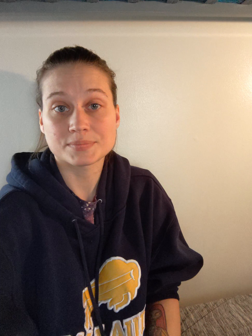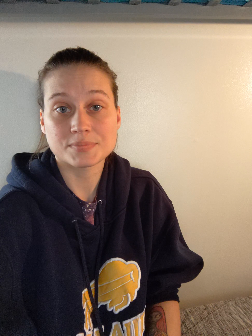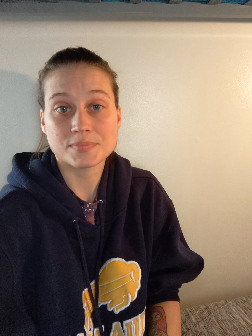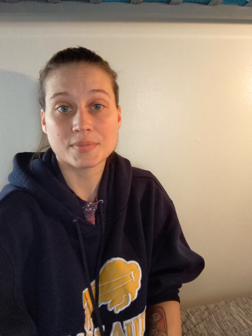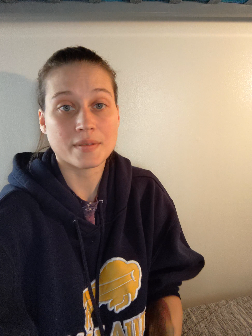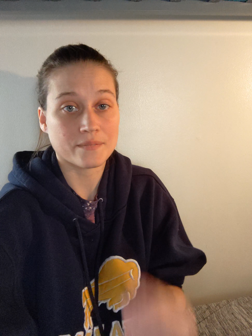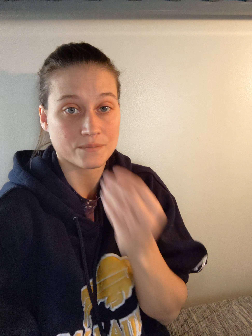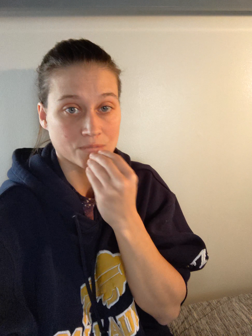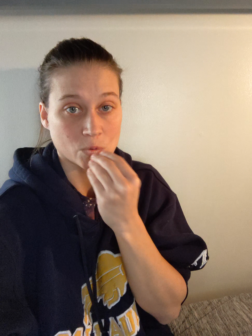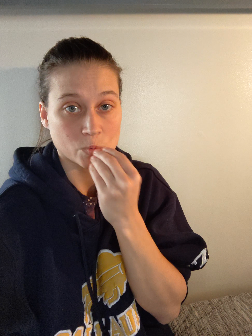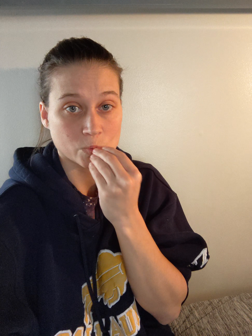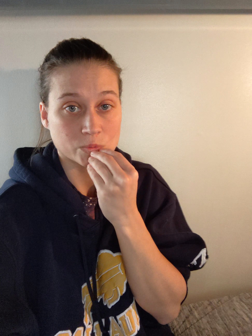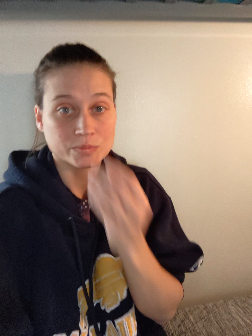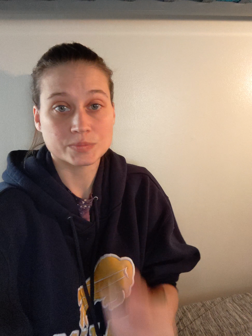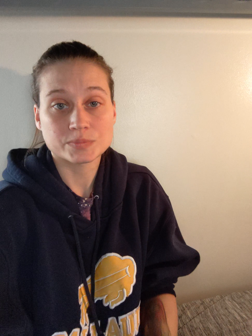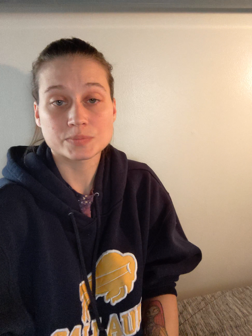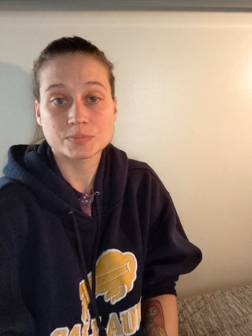food